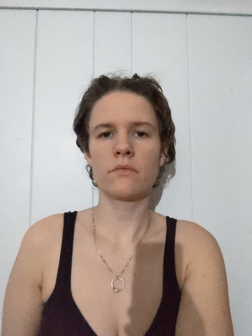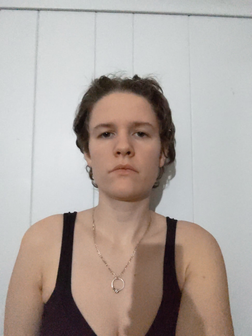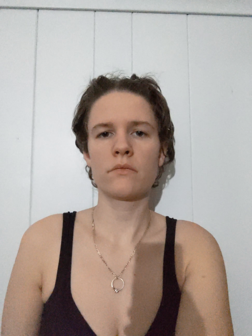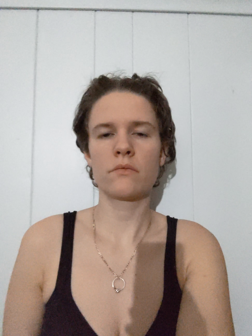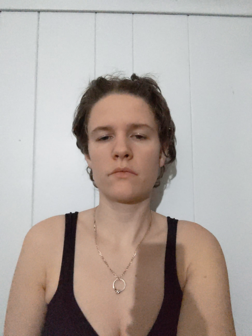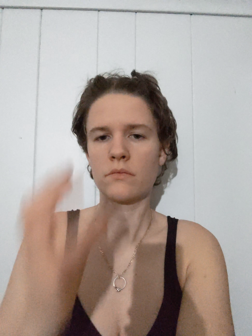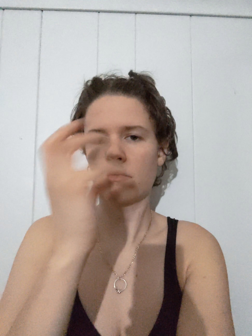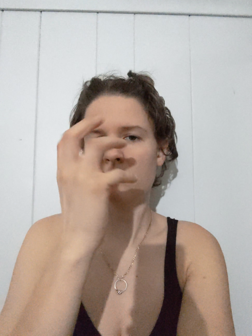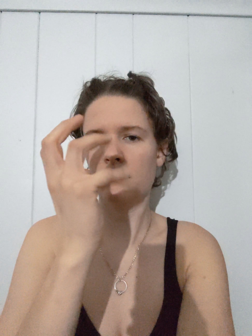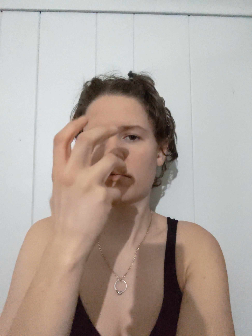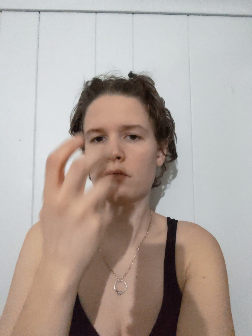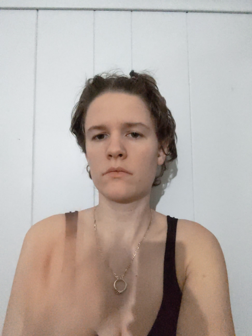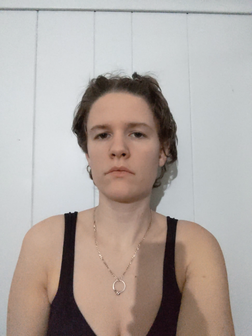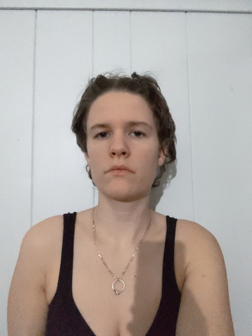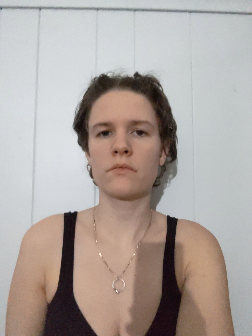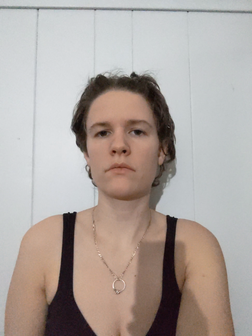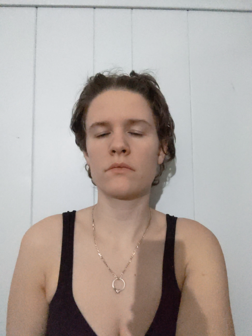clown